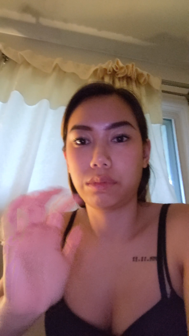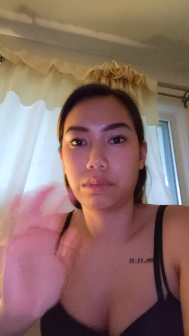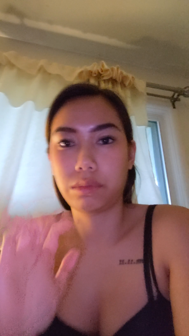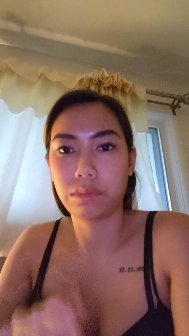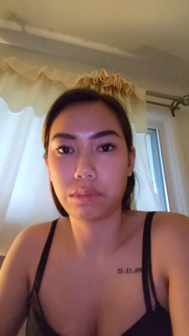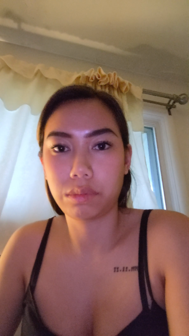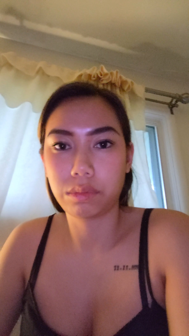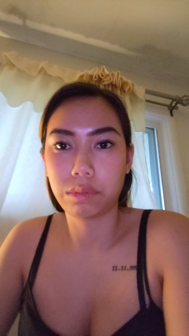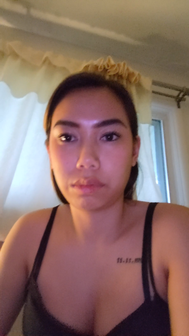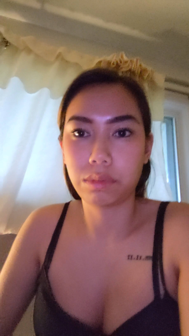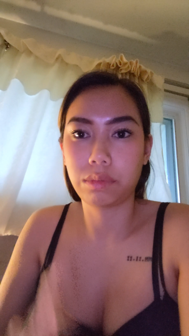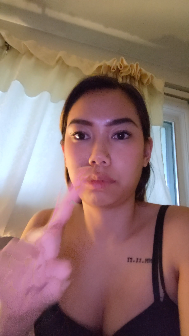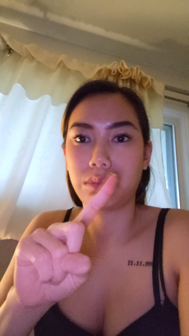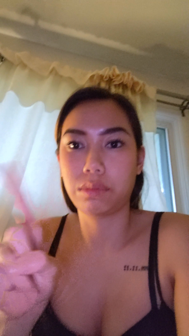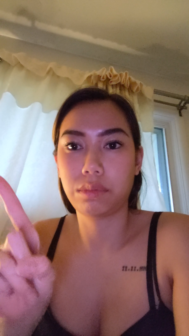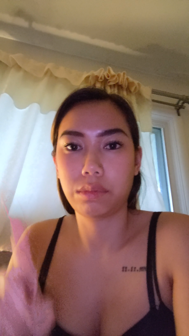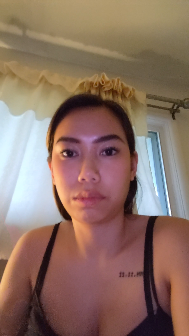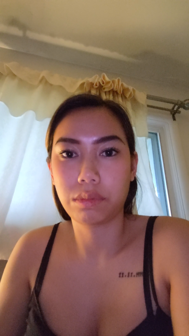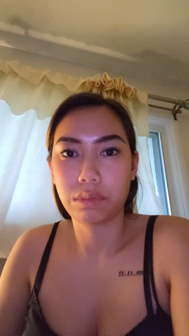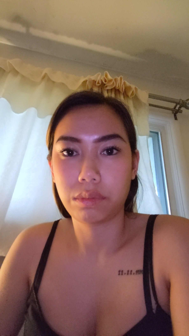but